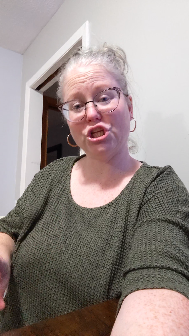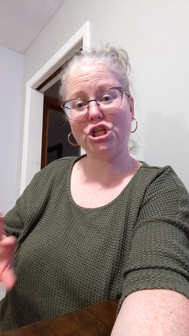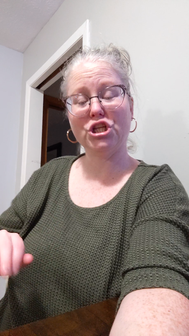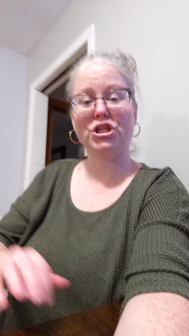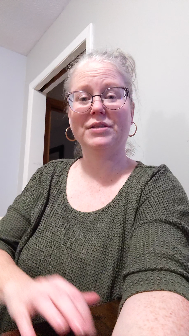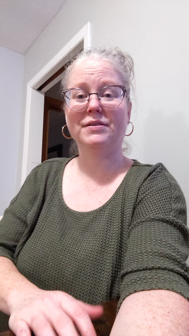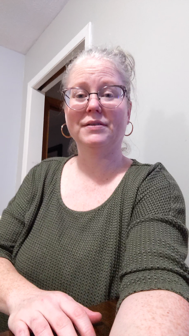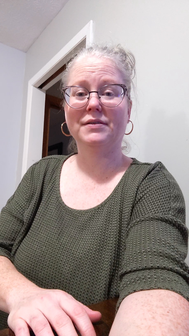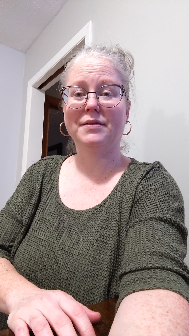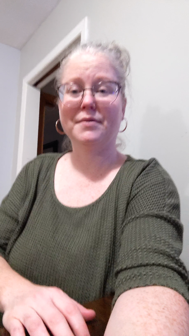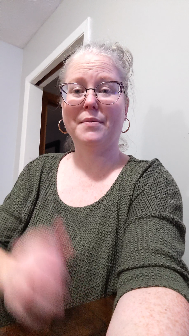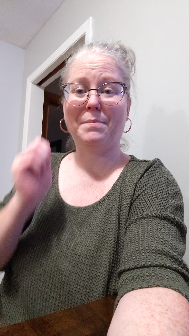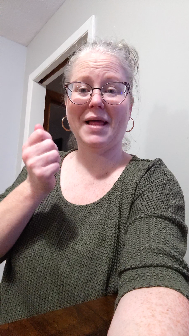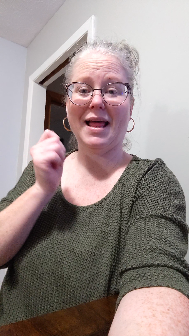bat